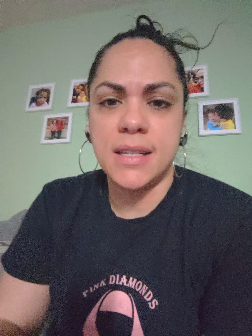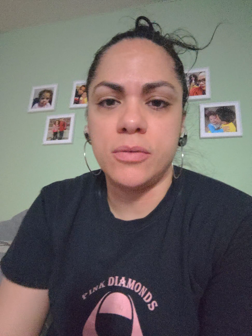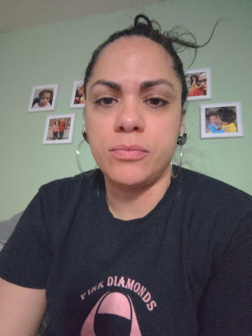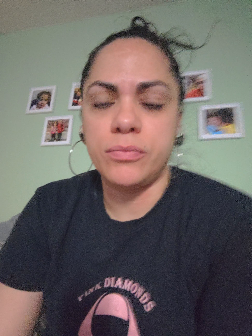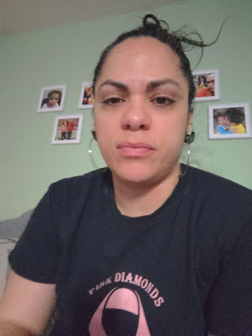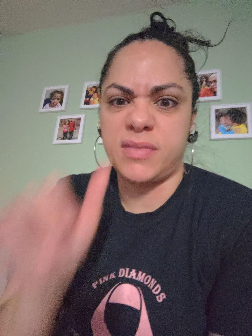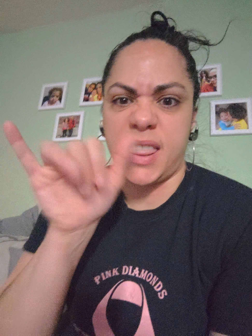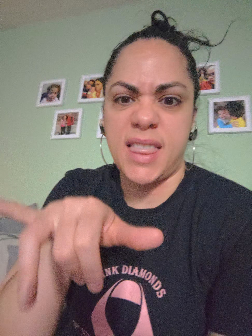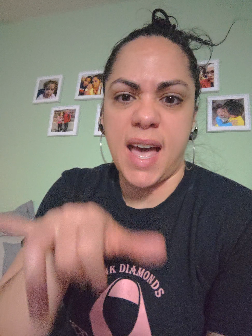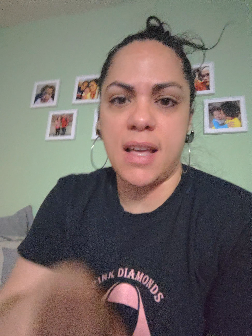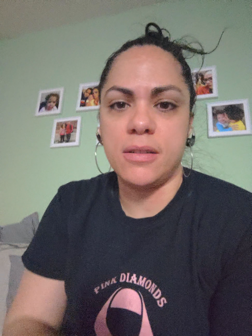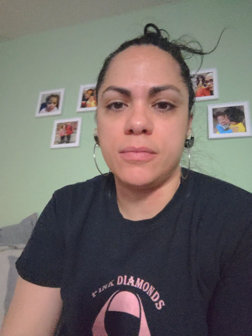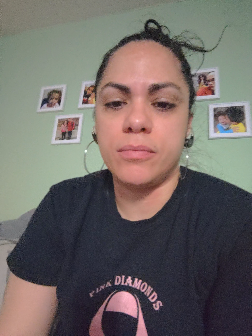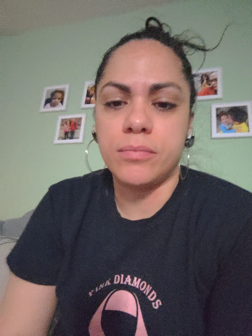that